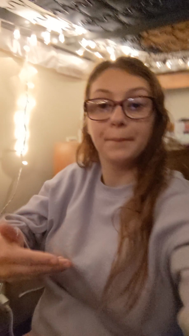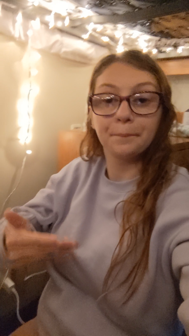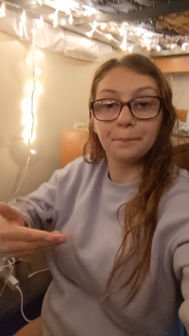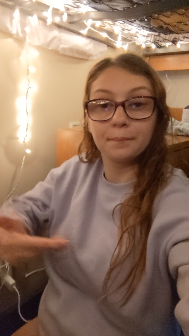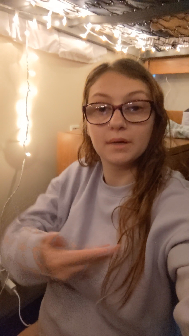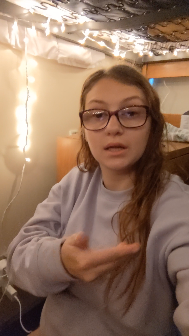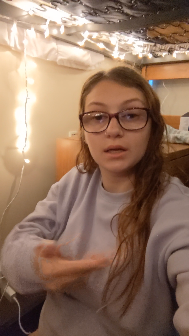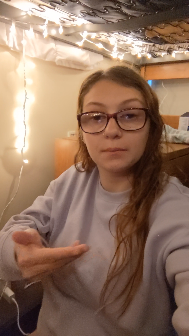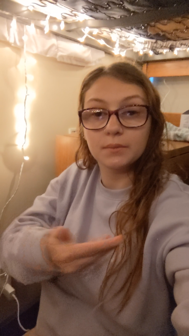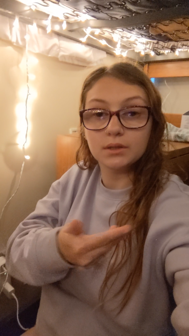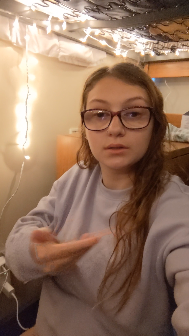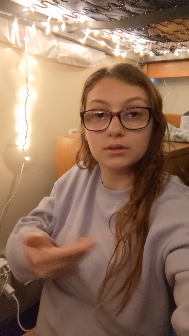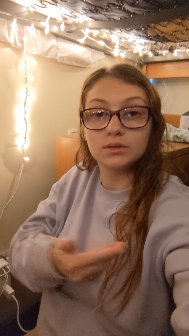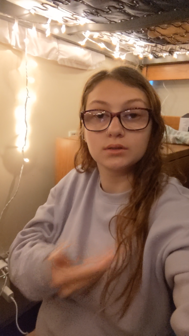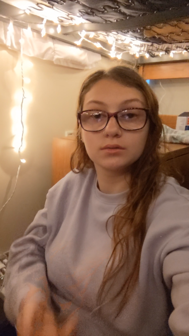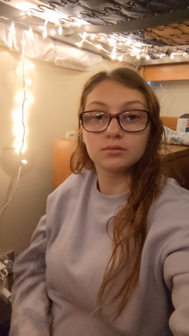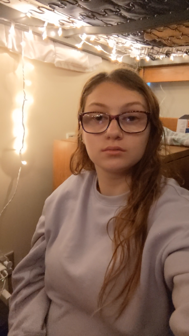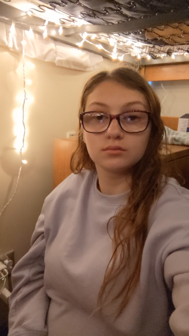baby